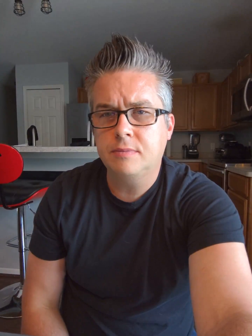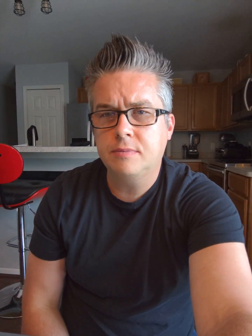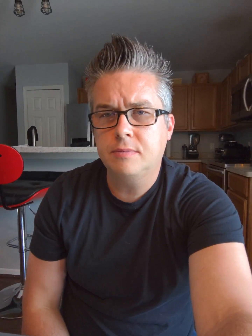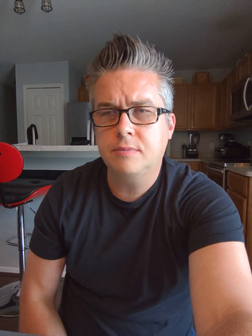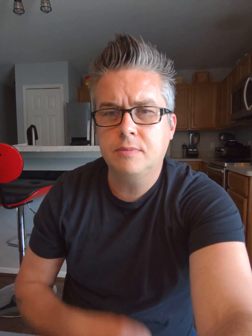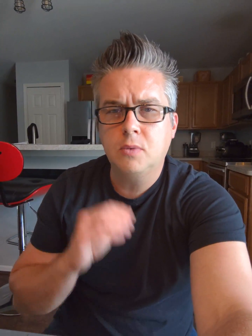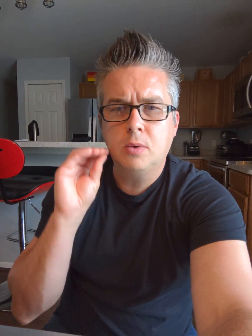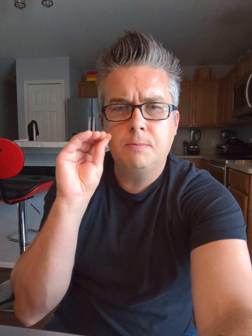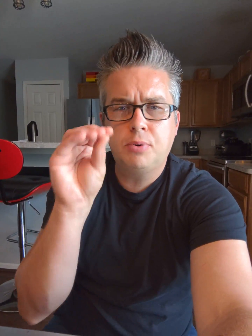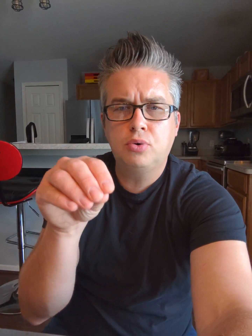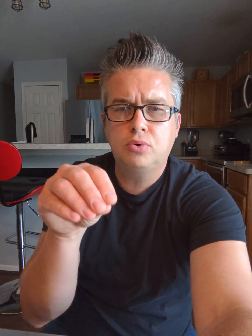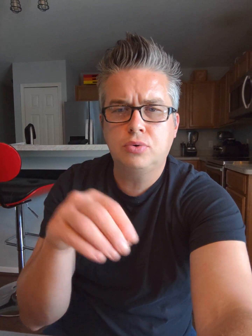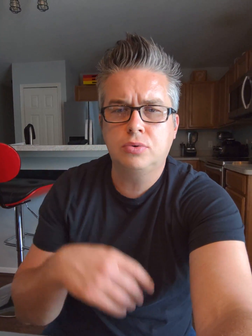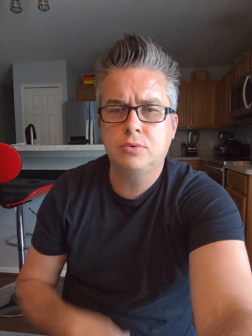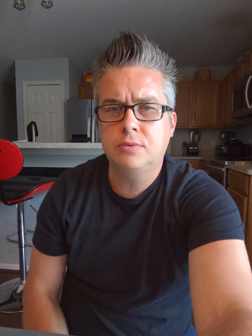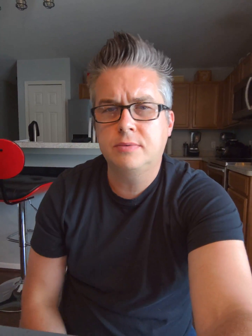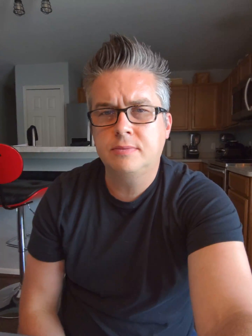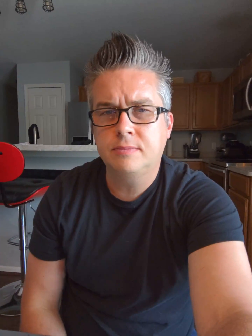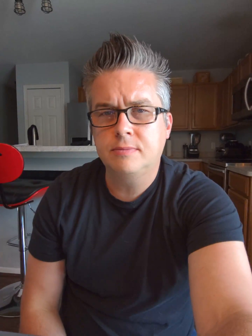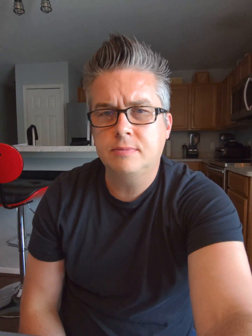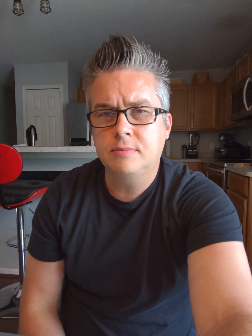put